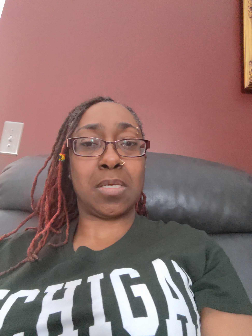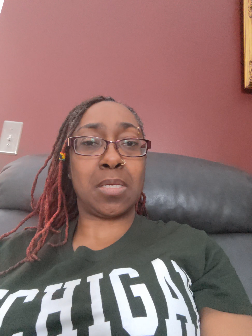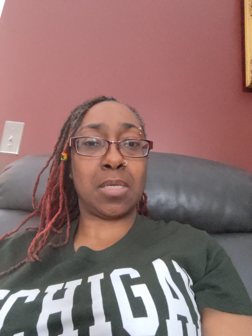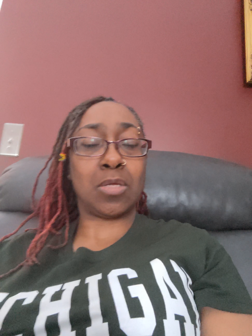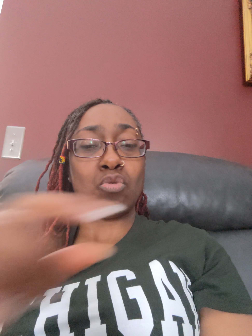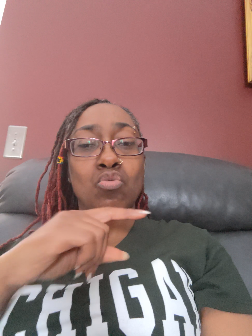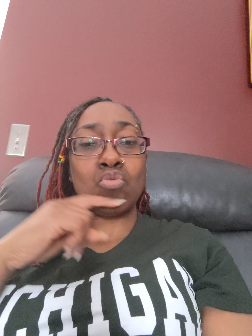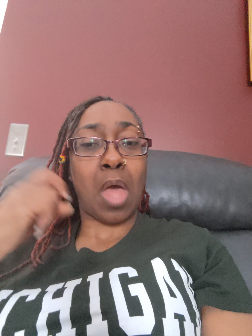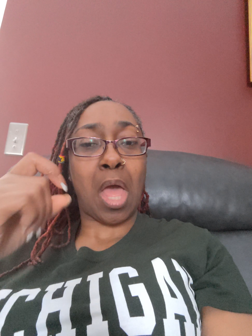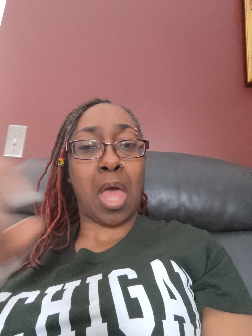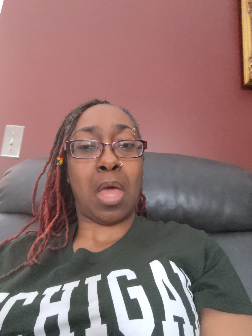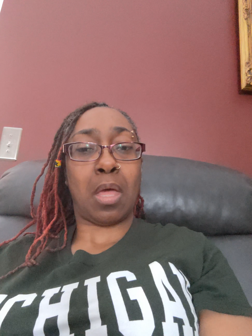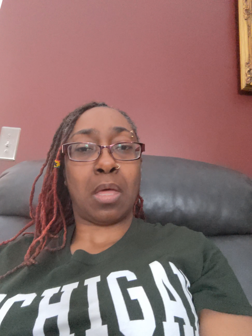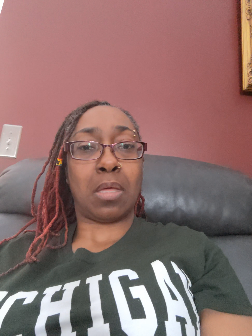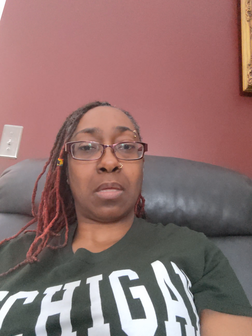dry